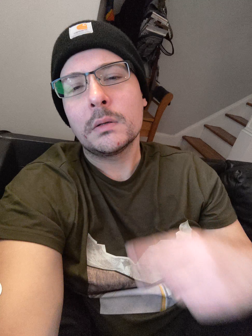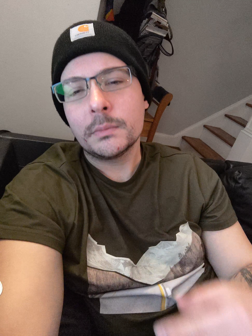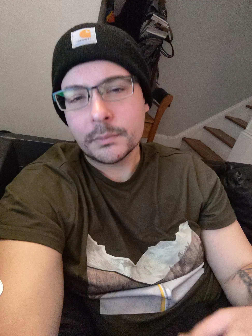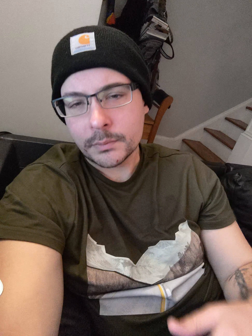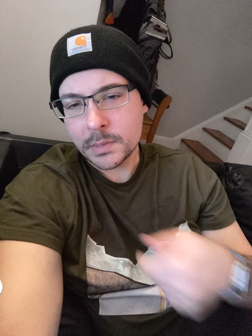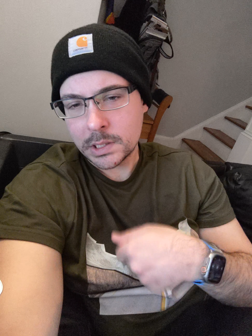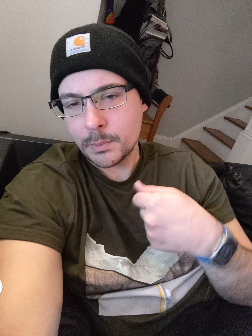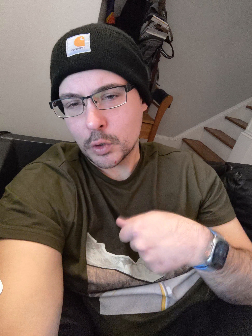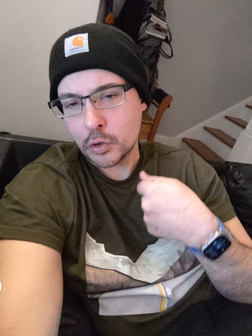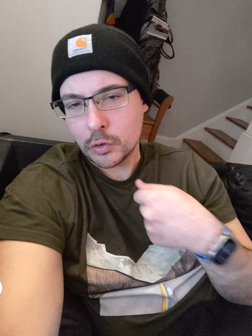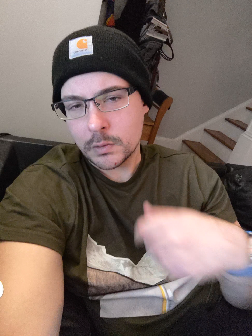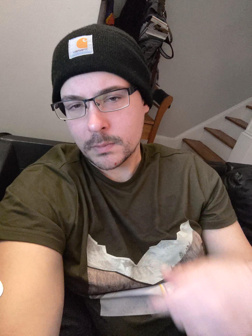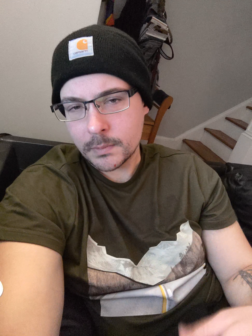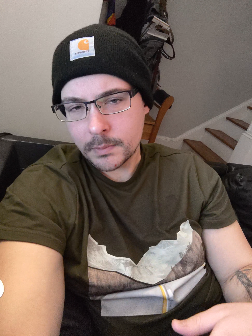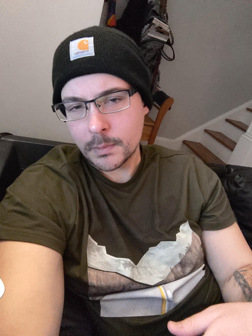zipper